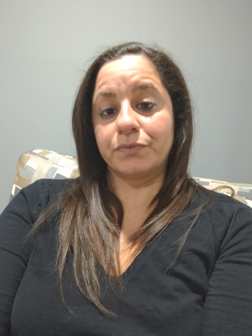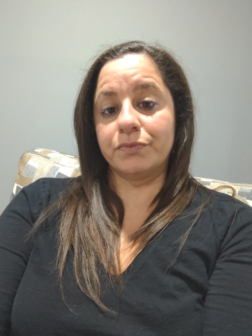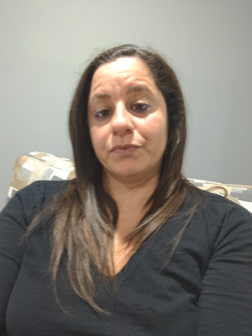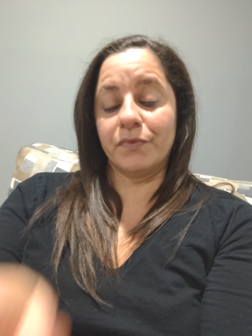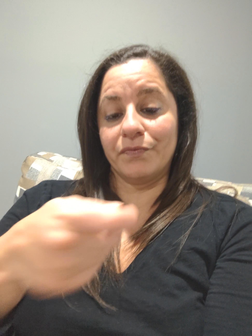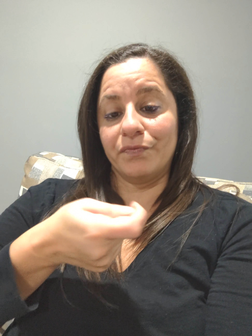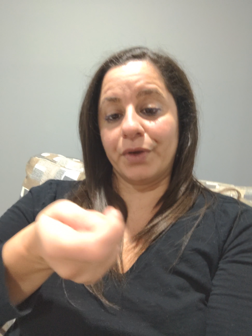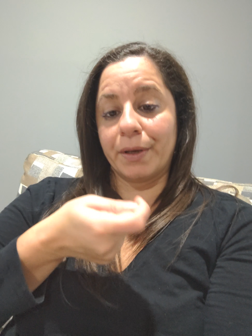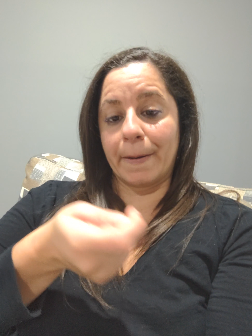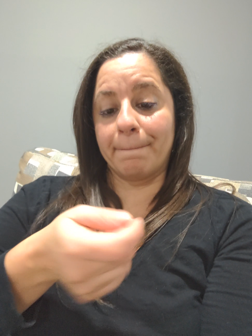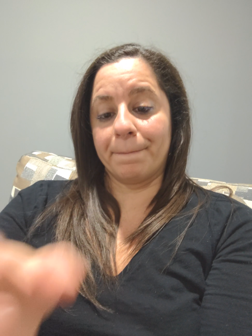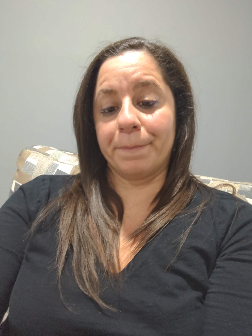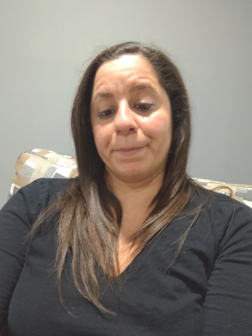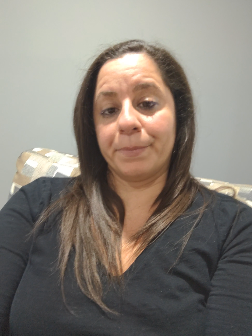vacuum